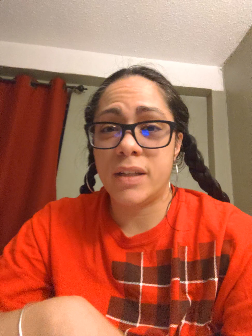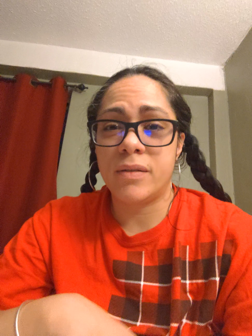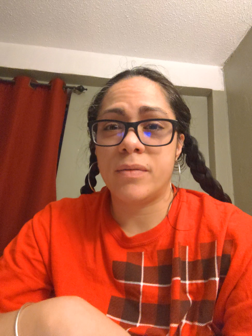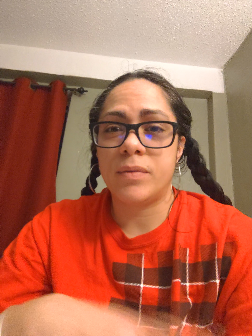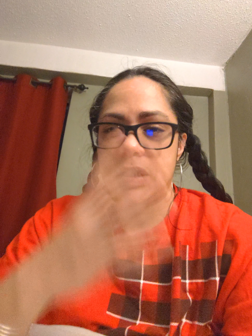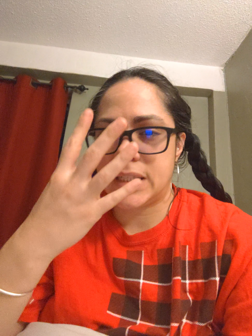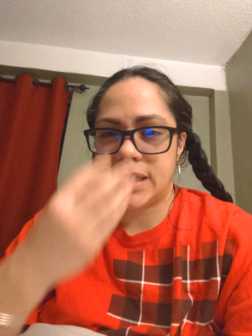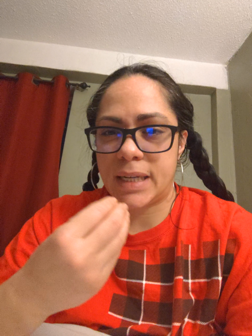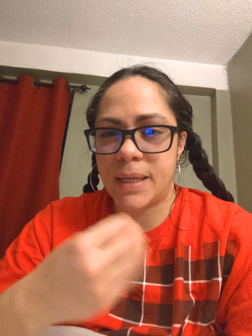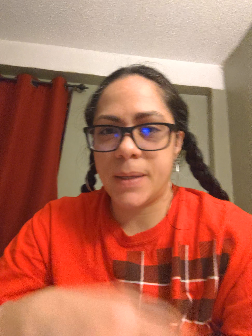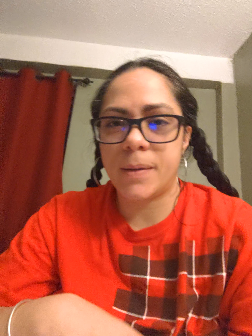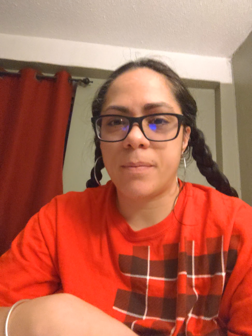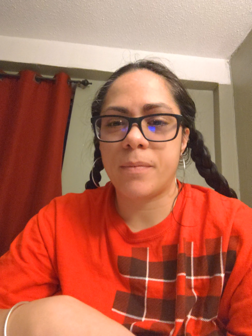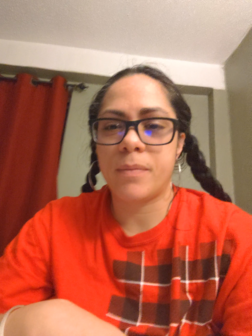sleep